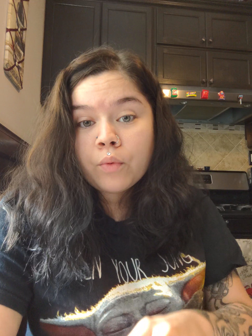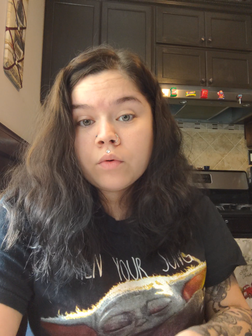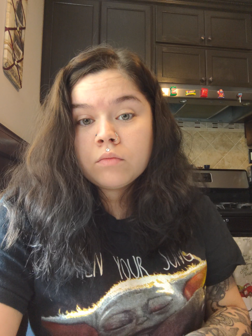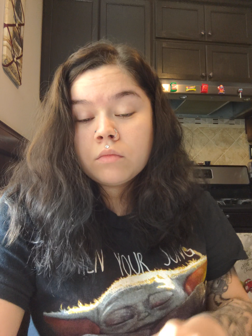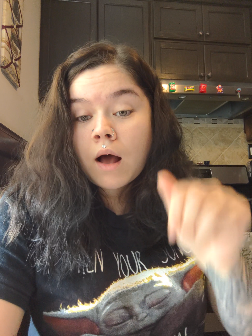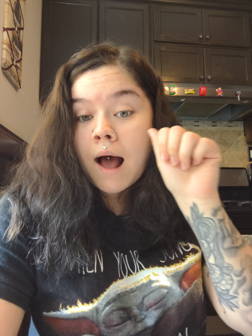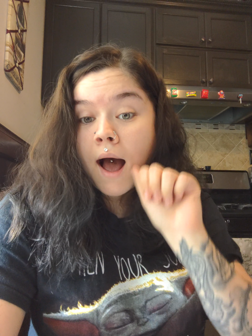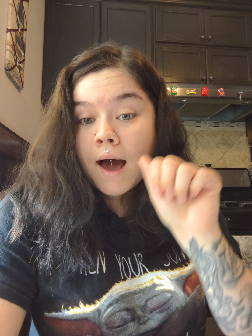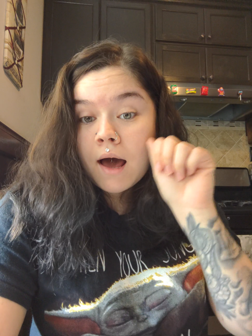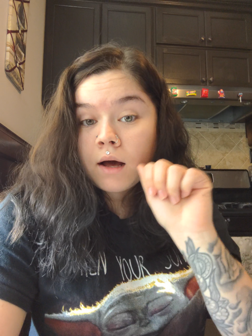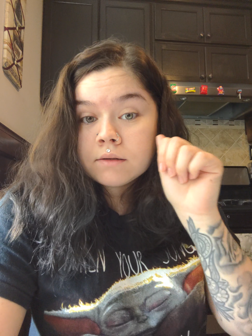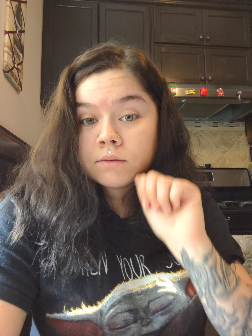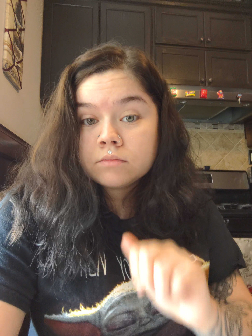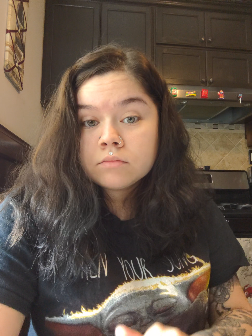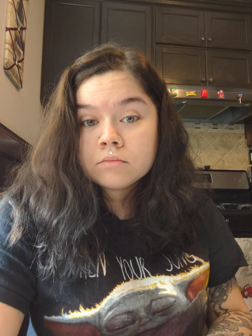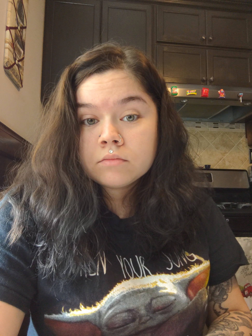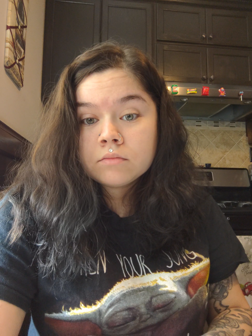aunt